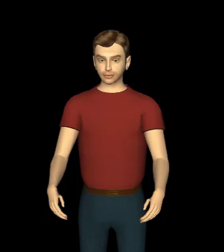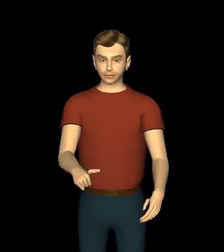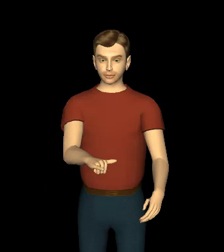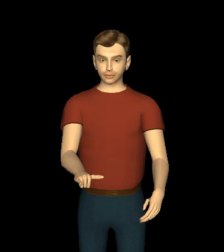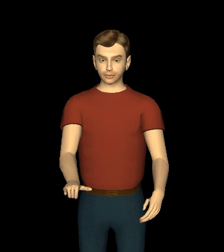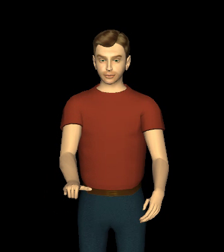أبدا